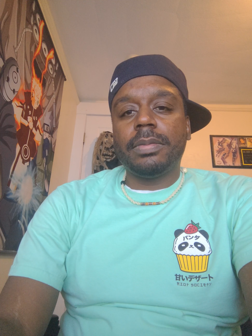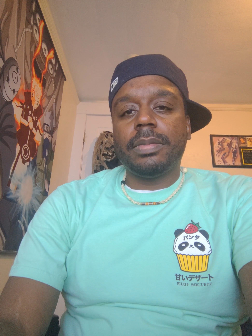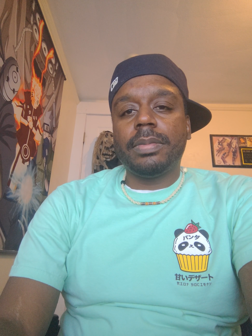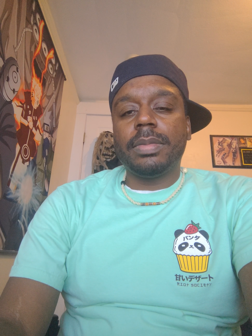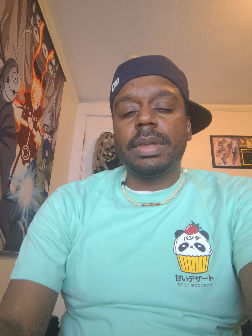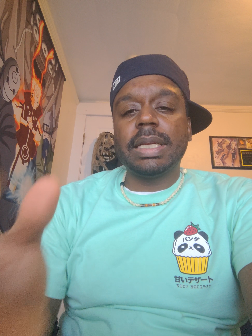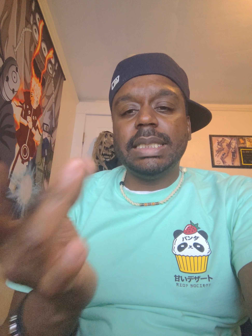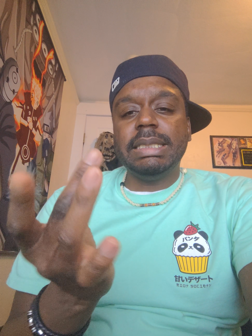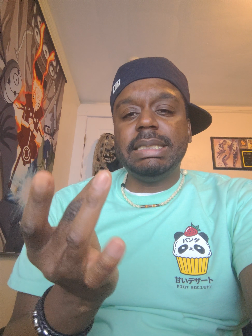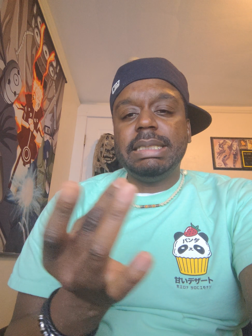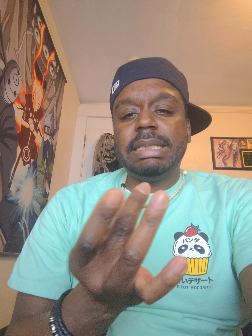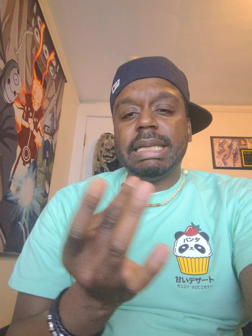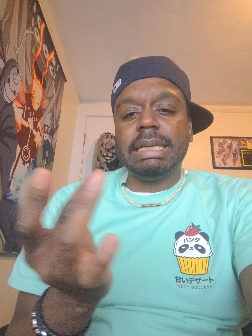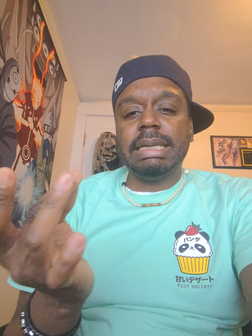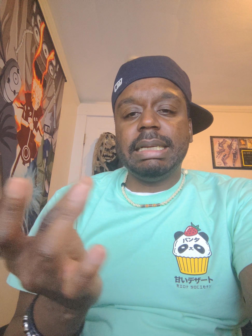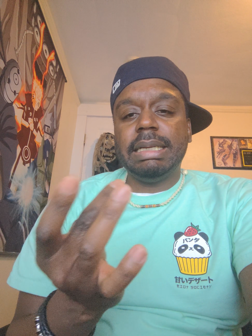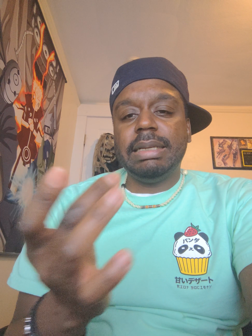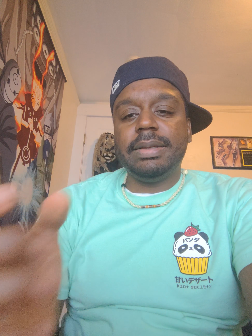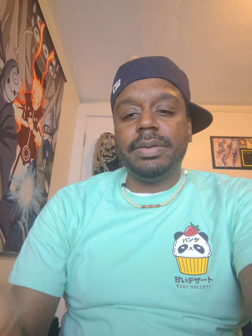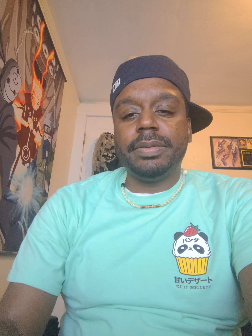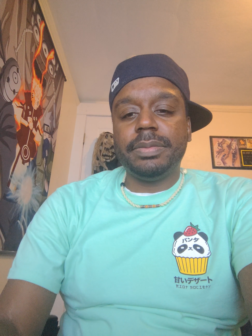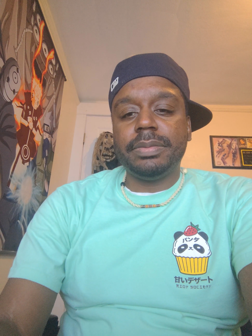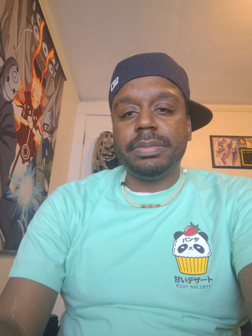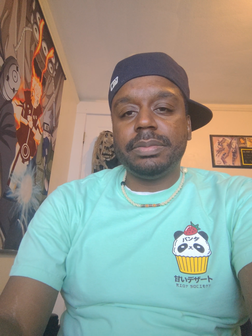sticky